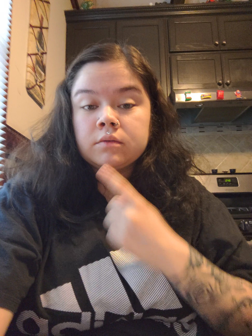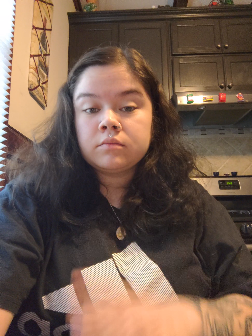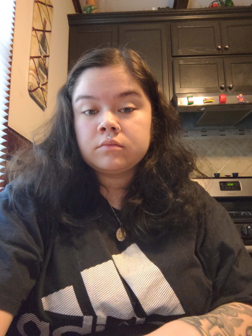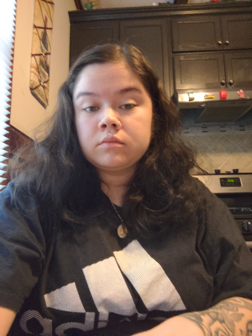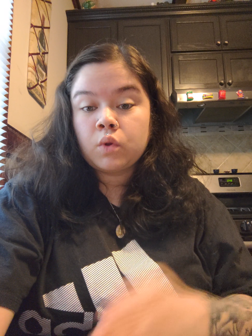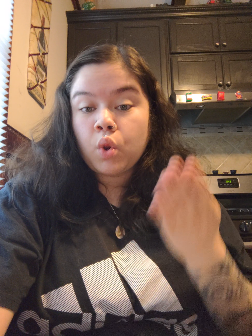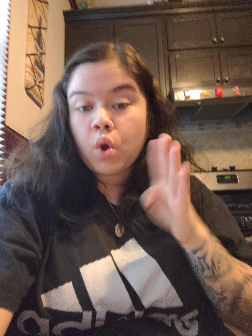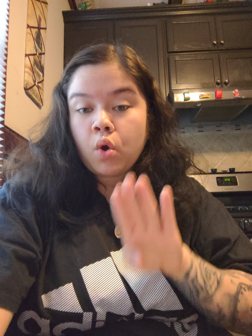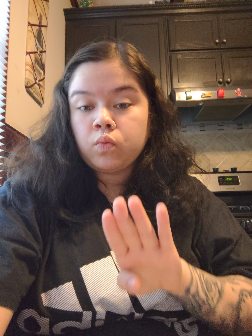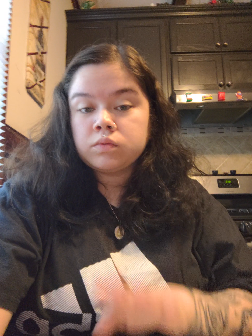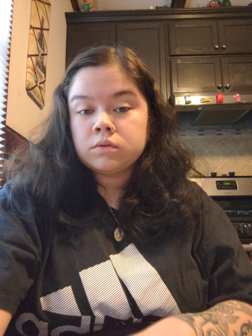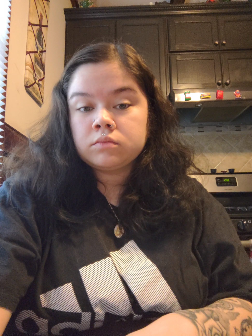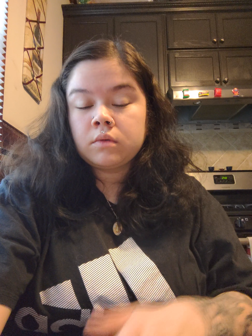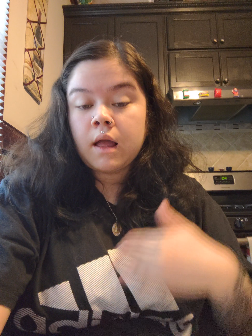close